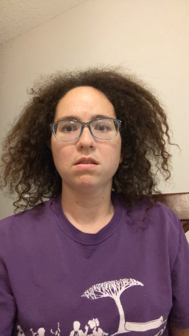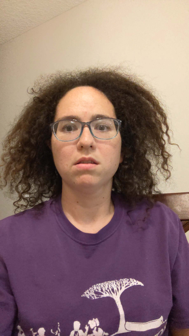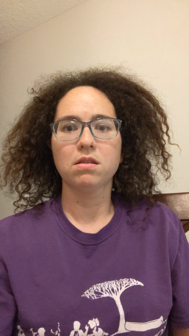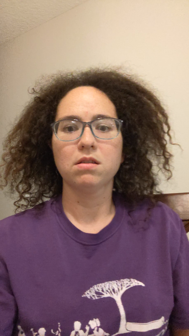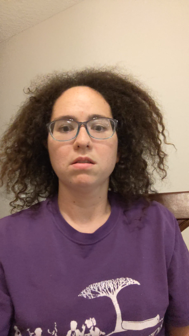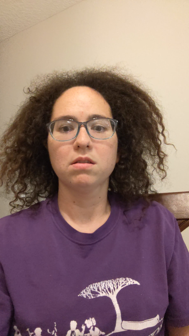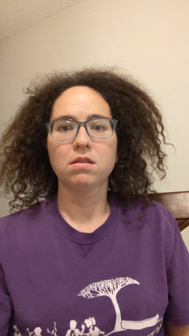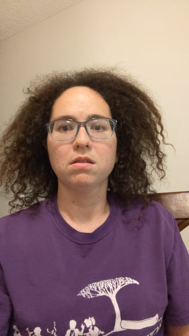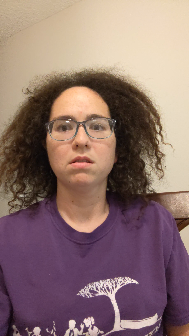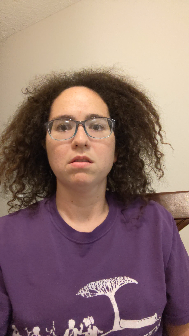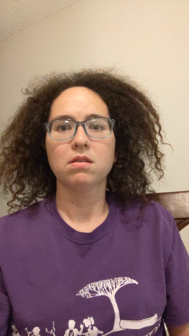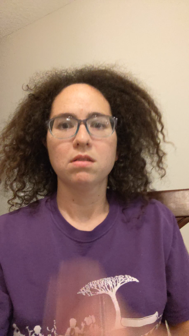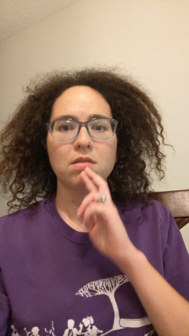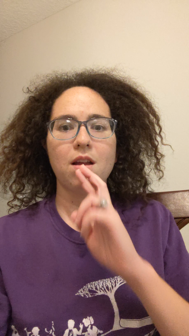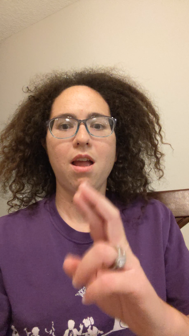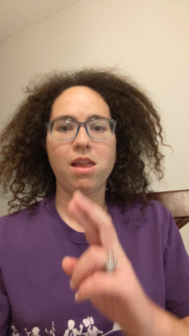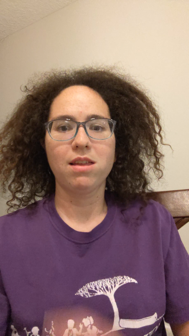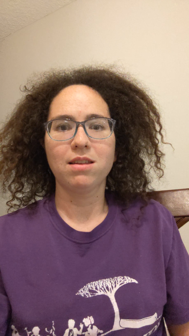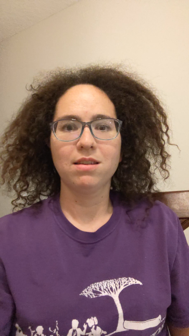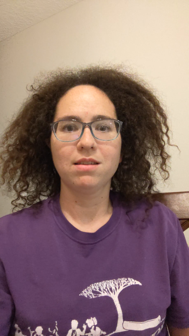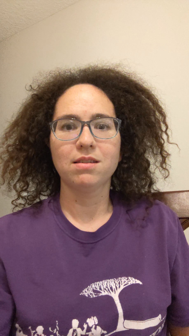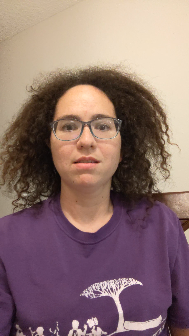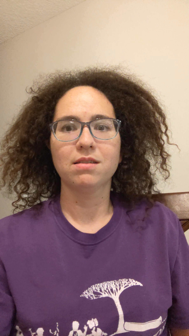are